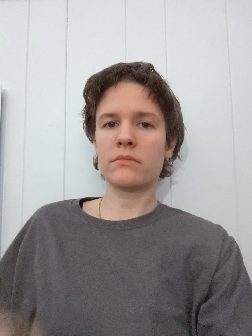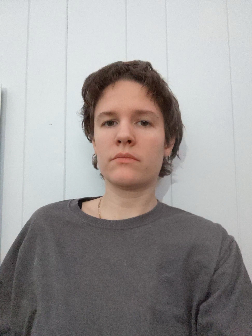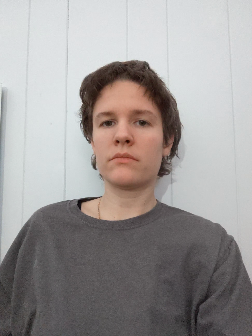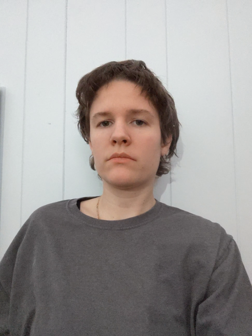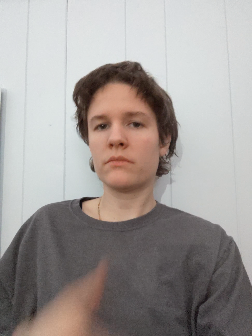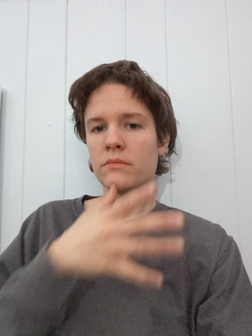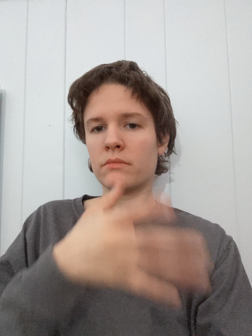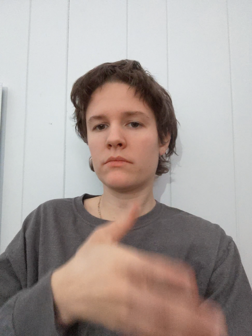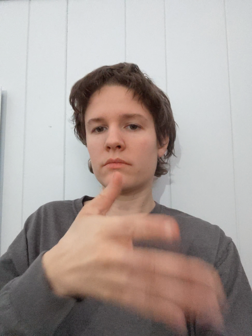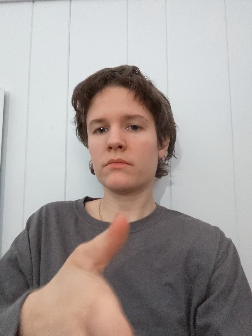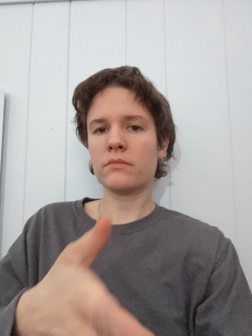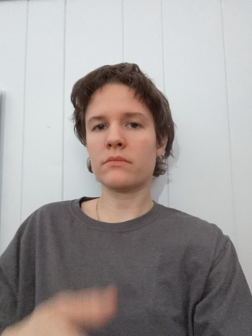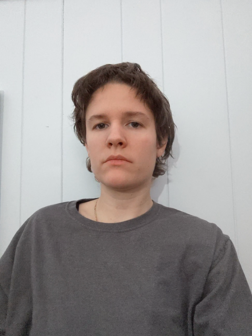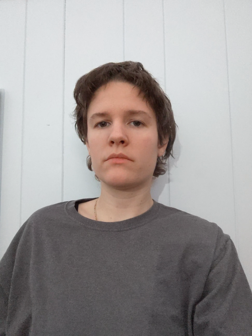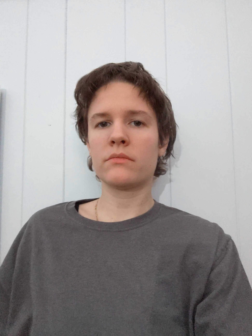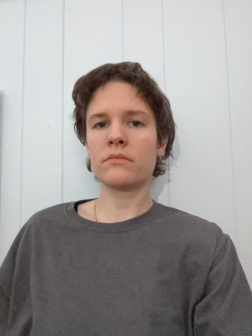grandma